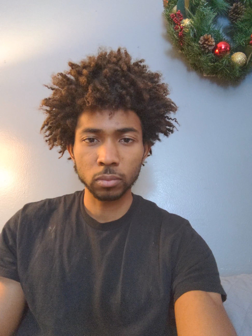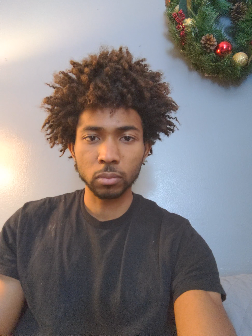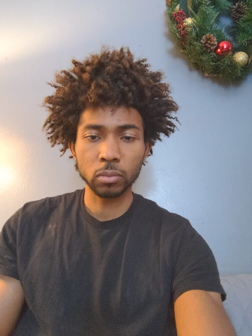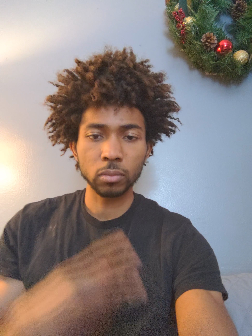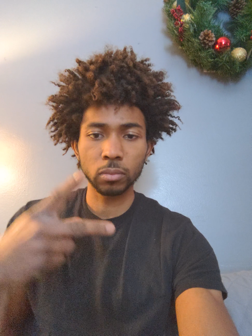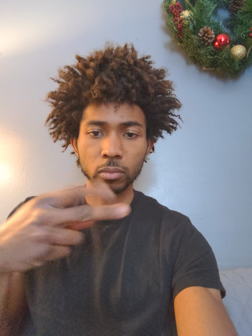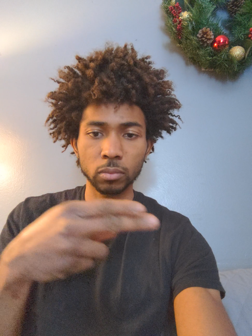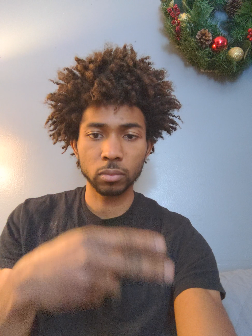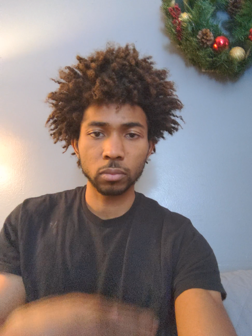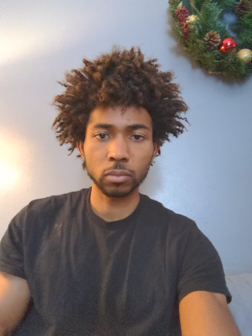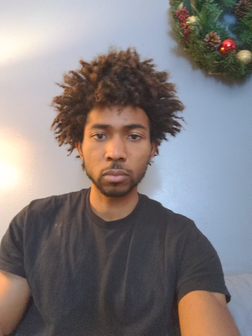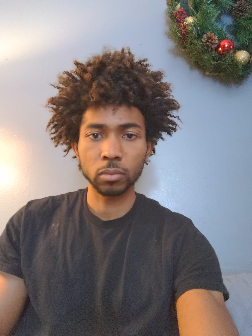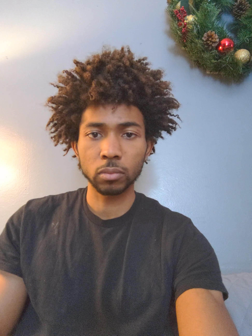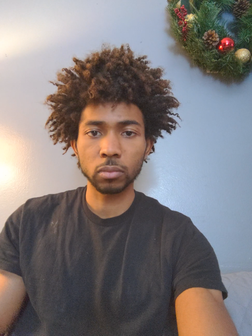cut